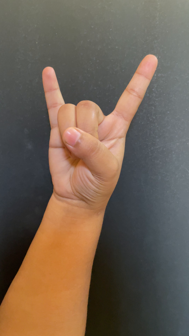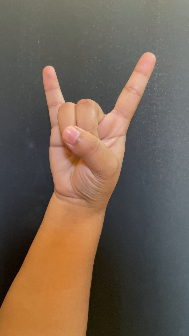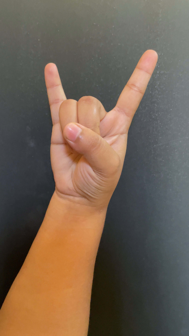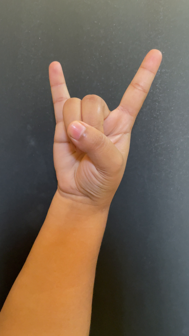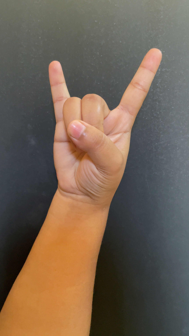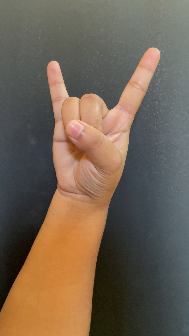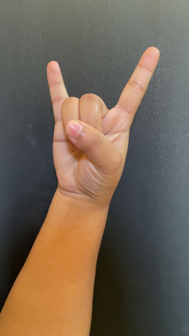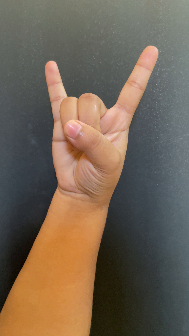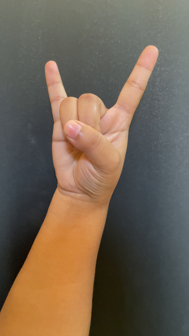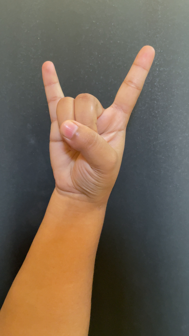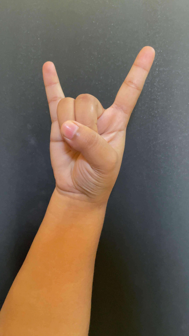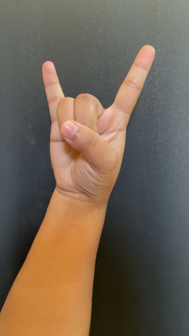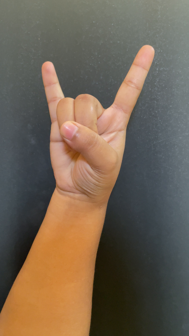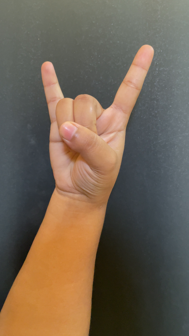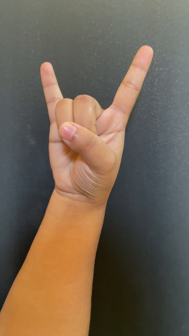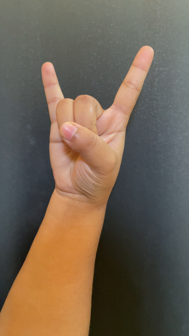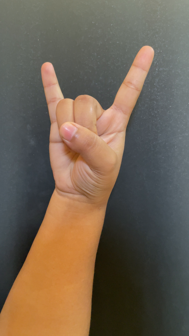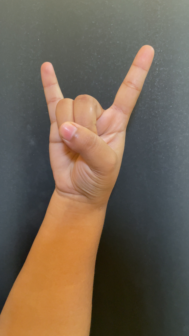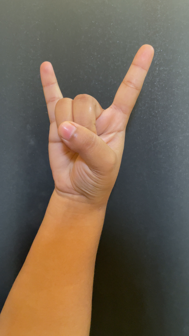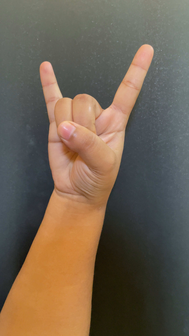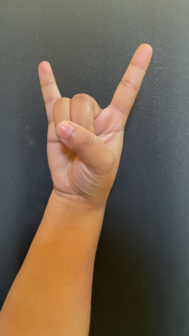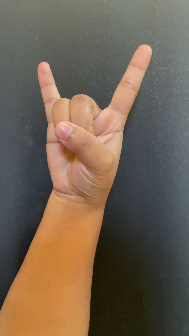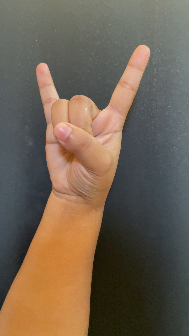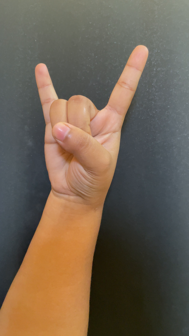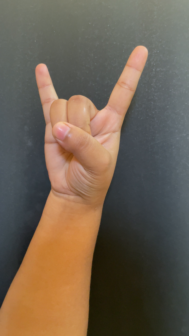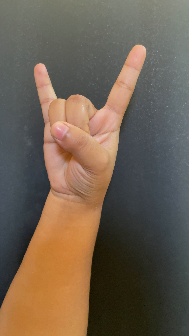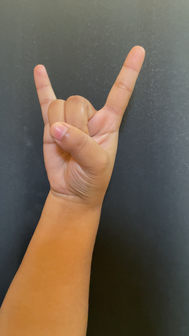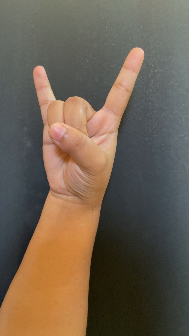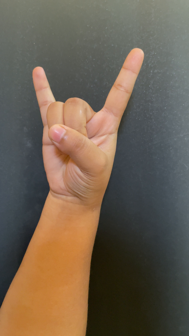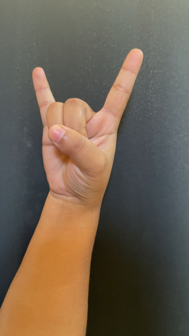झ